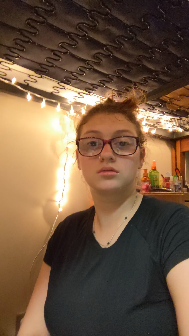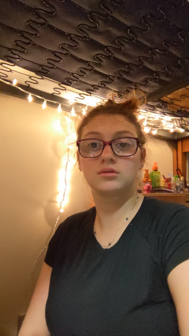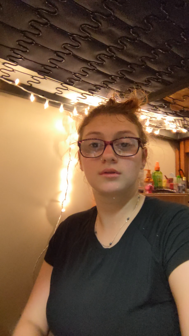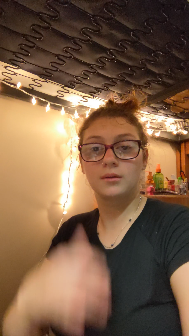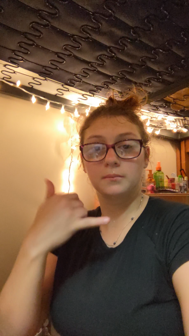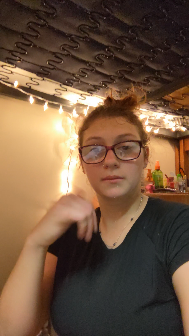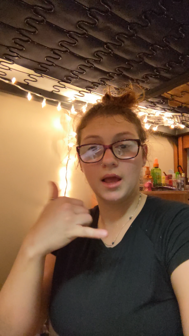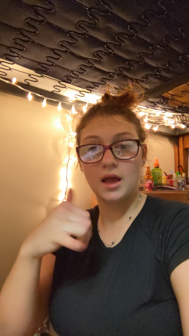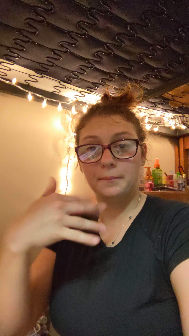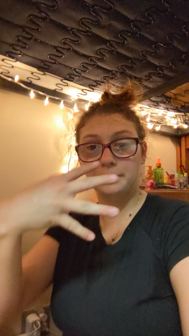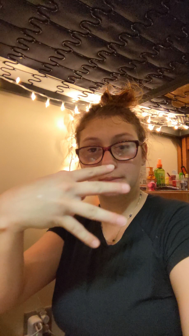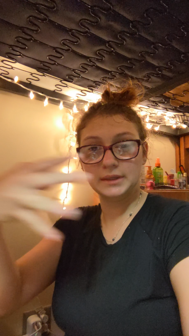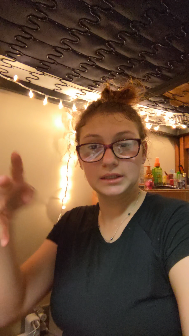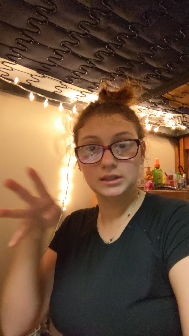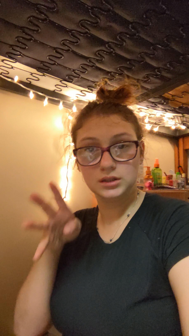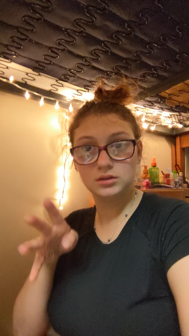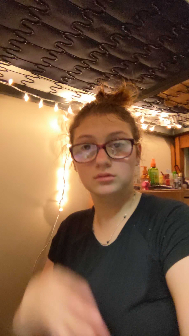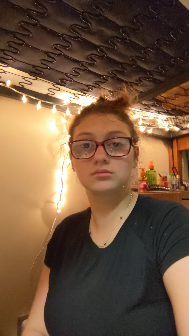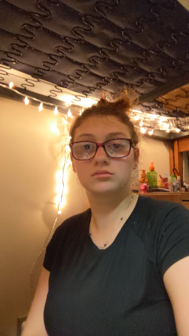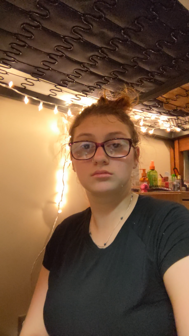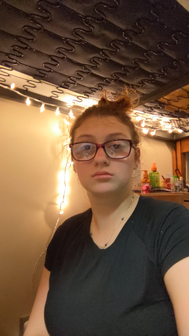playpen